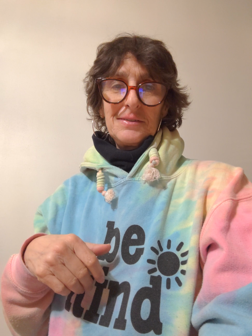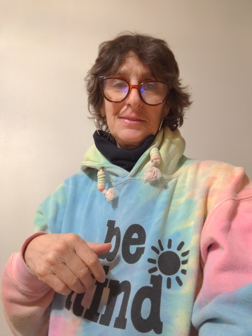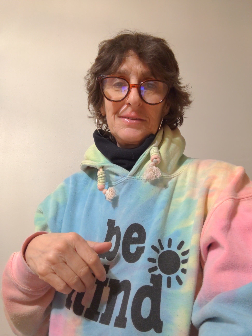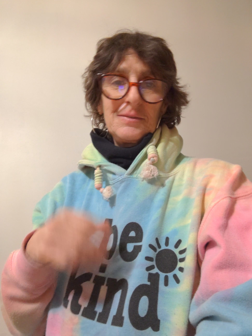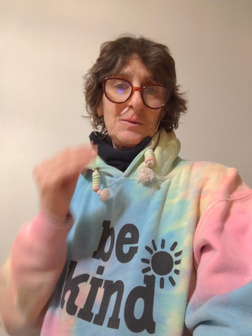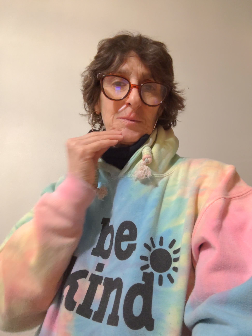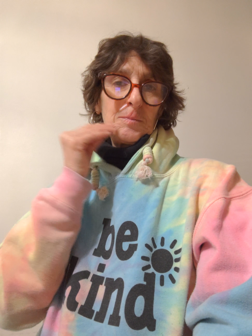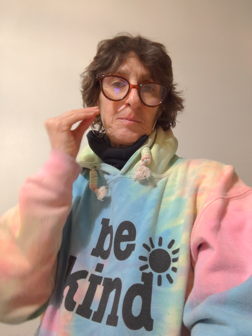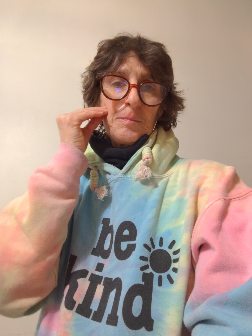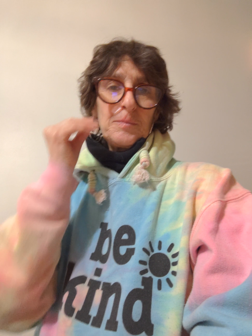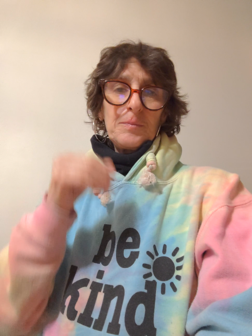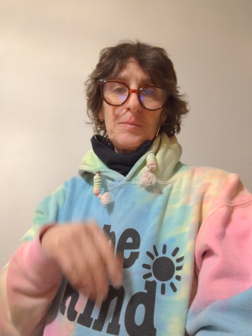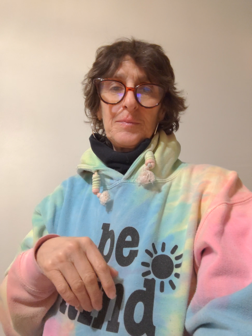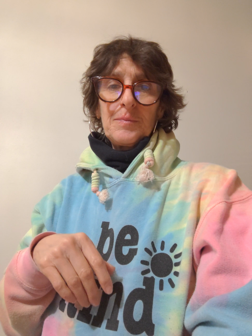home